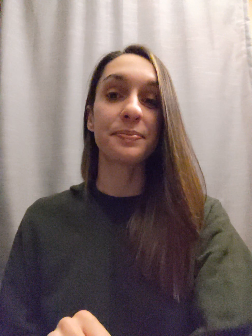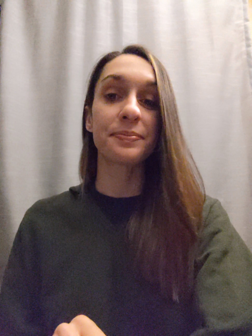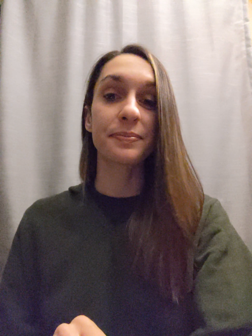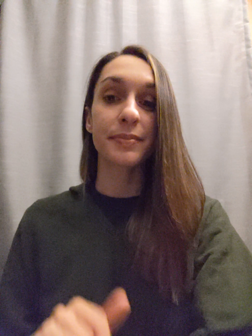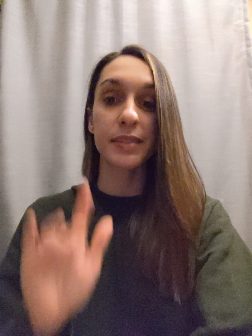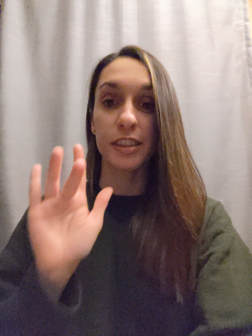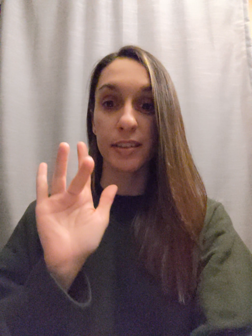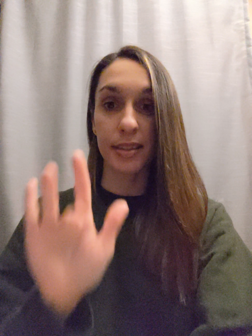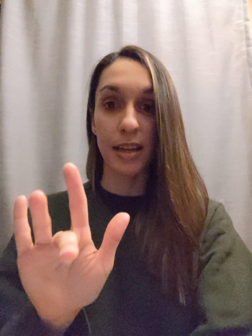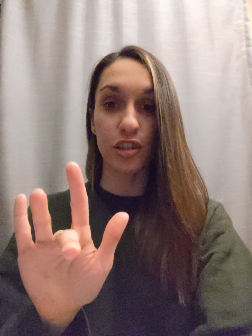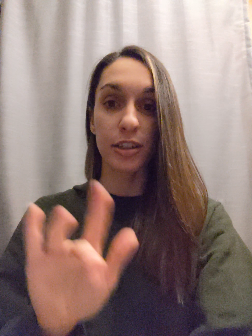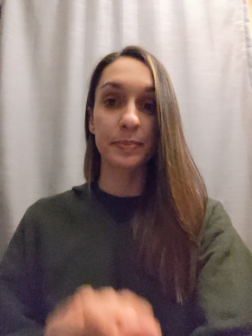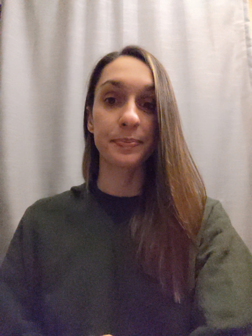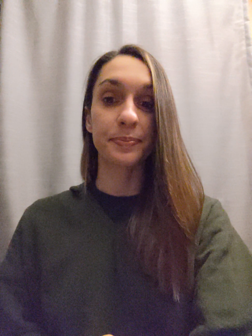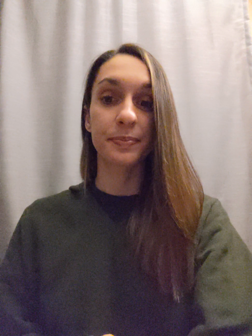touch